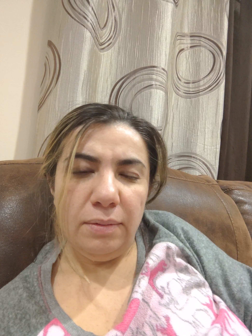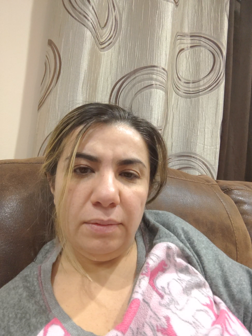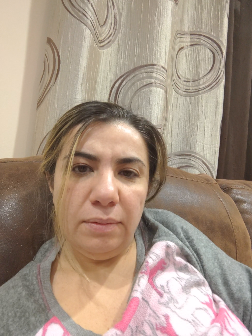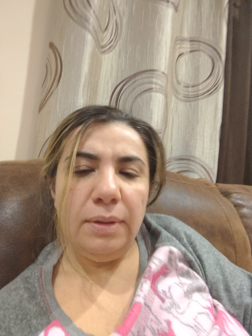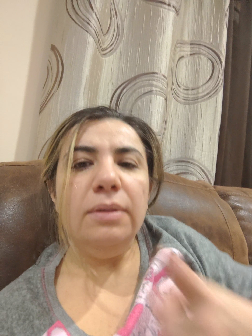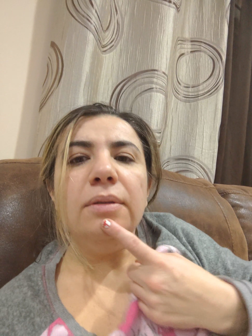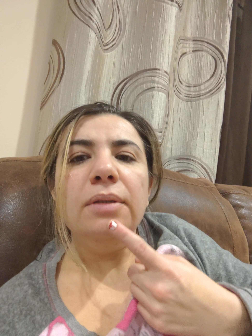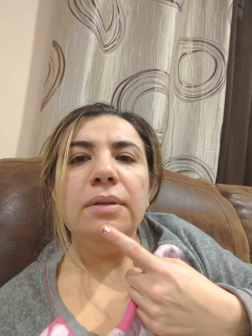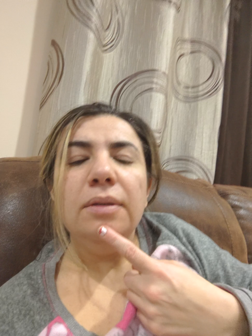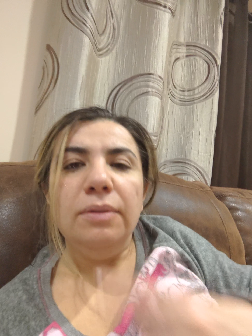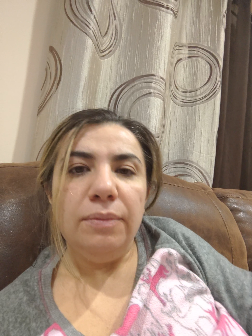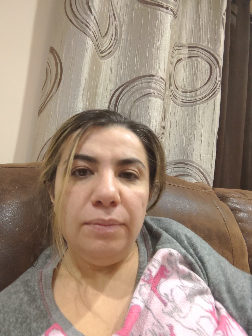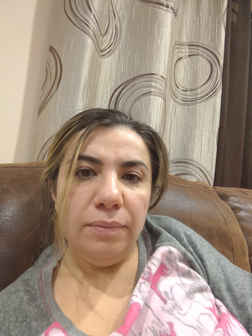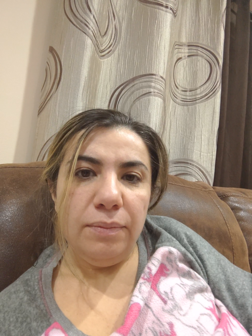say